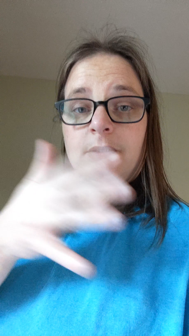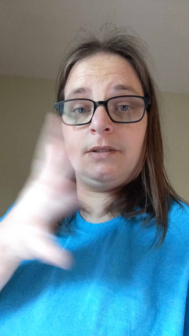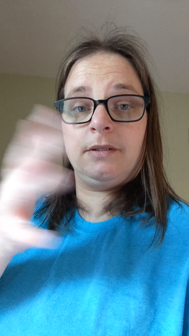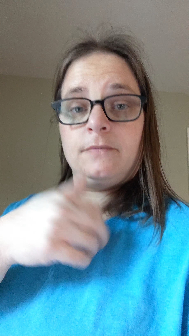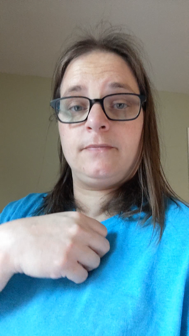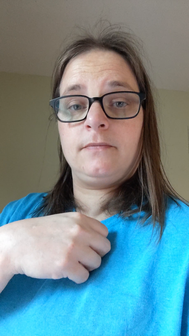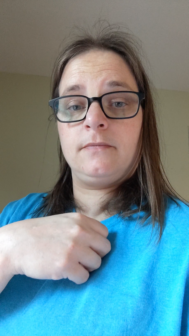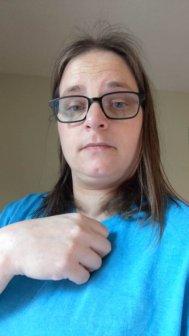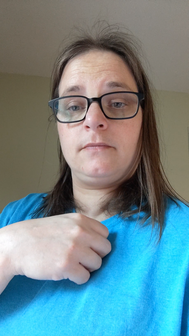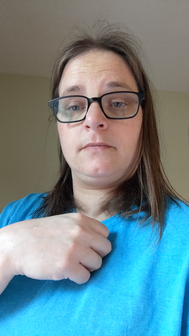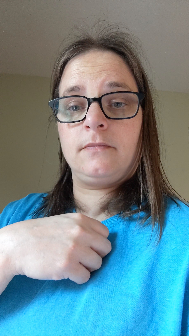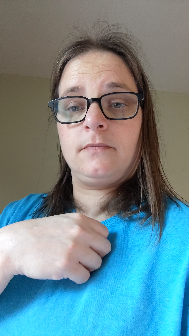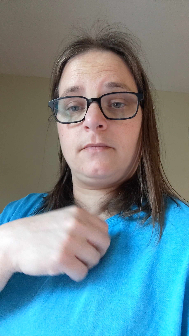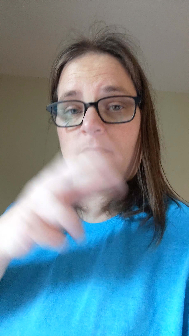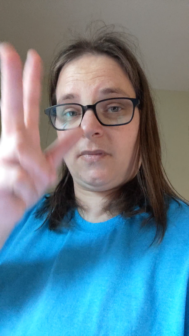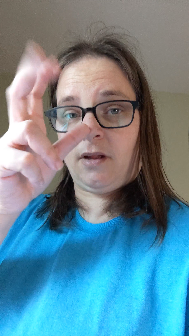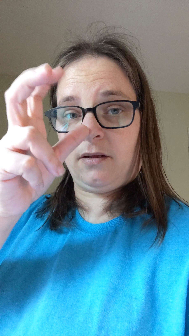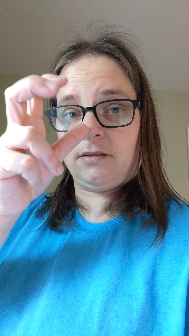ant